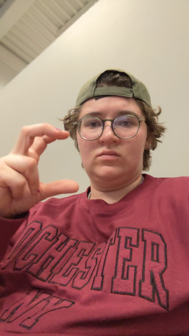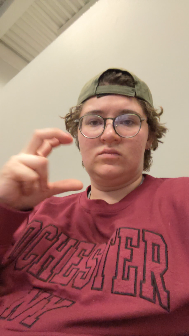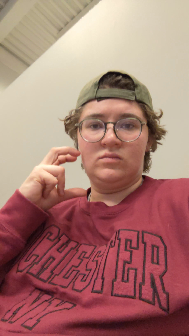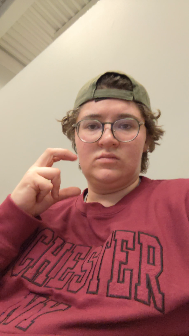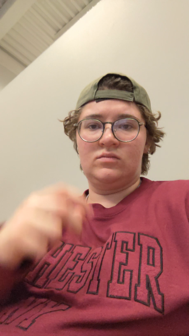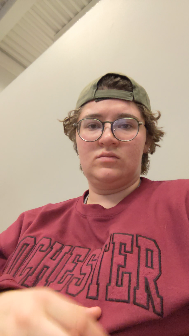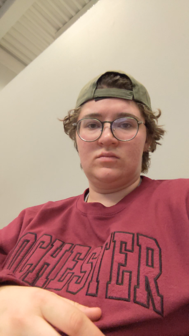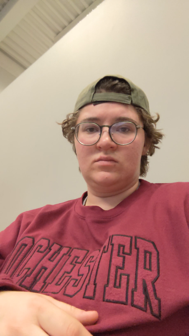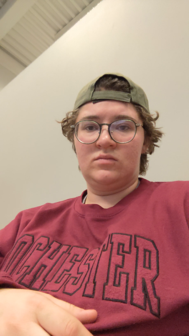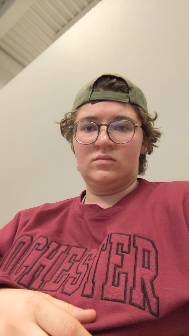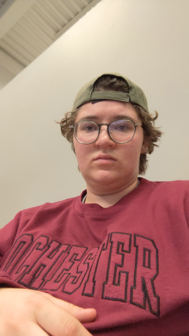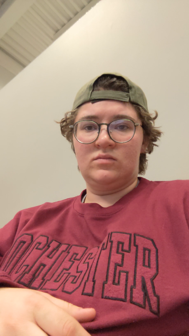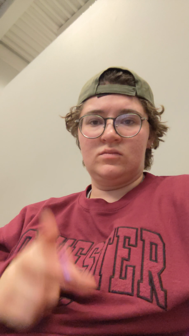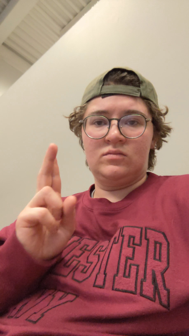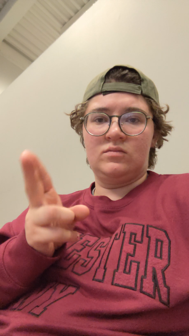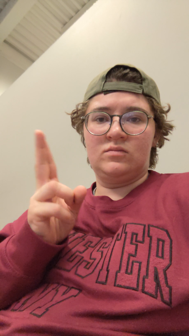hurry